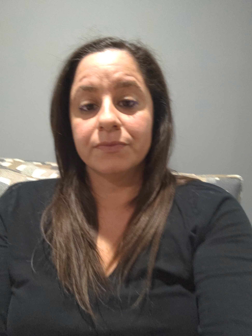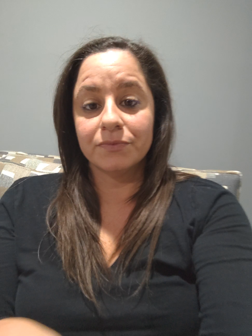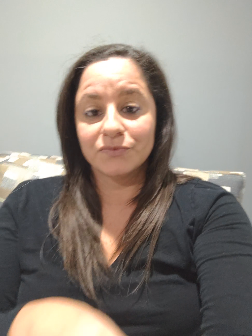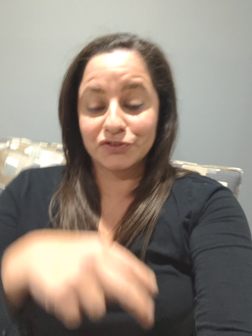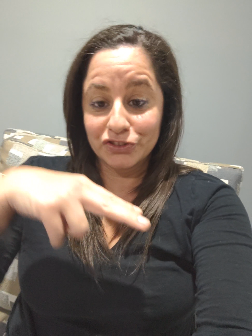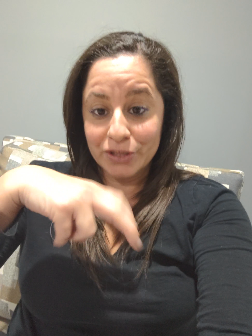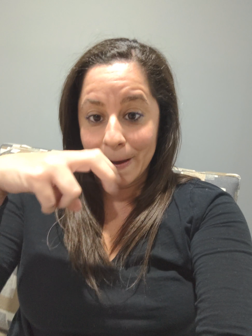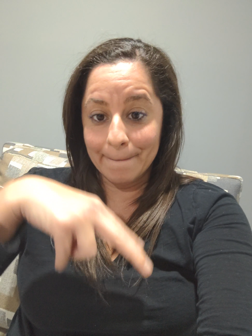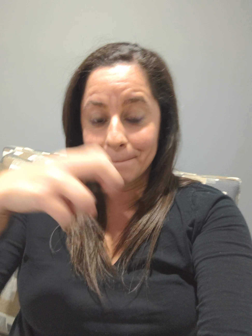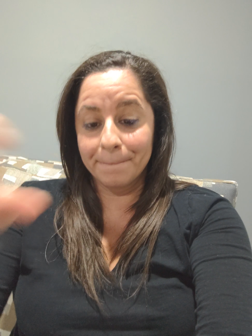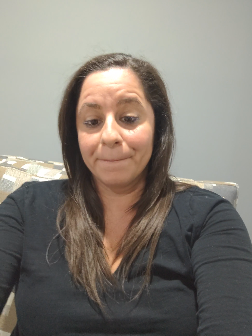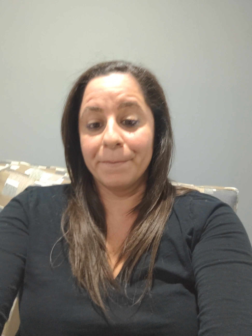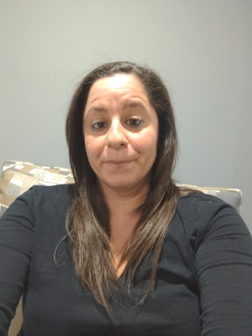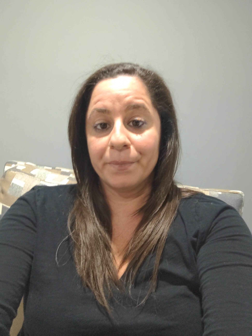jump